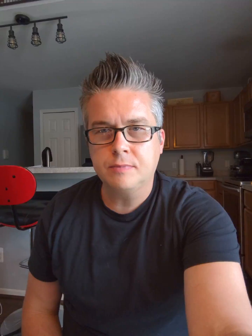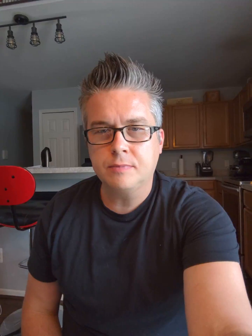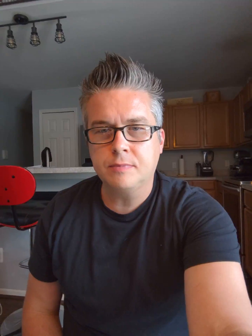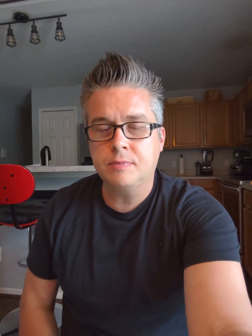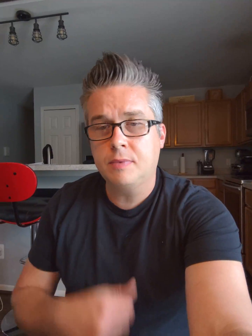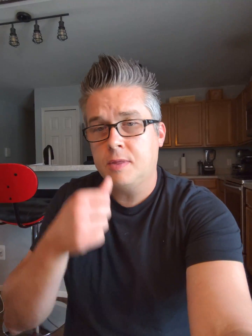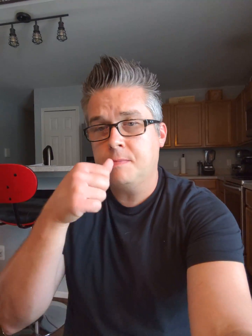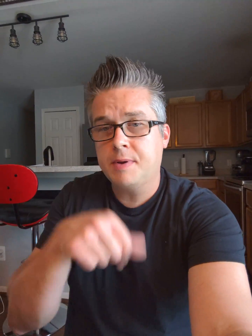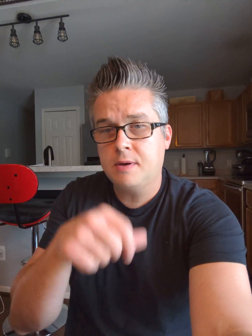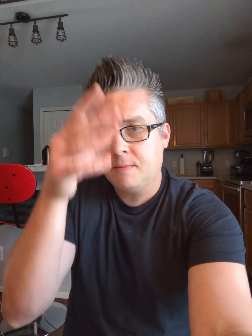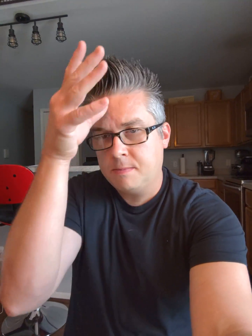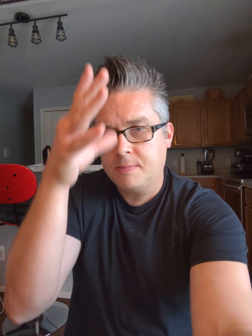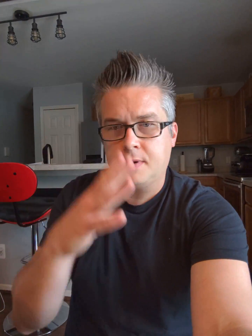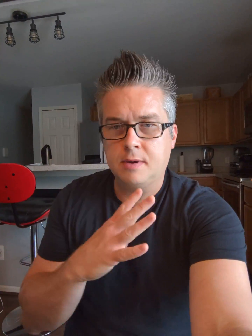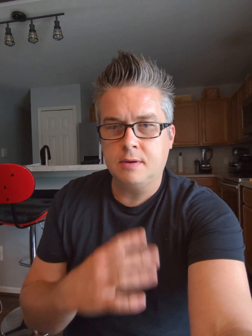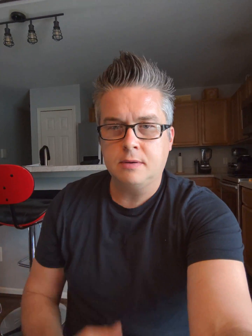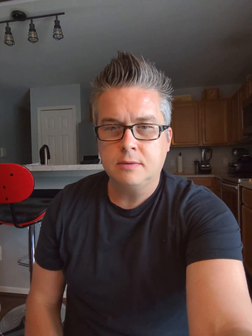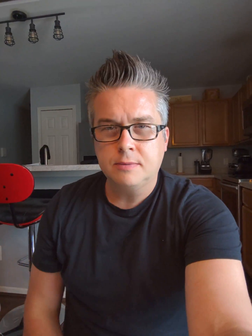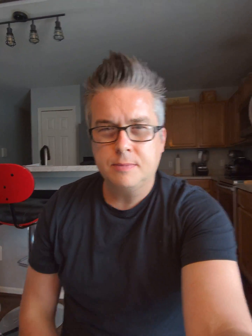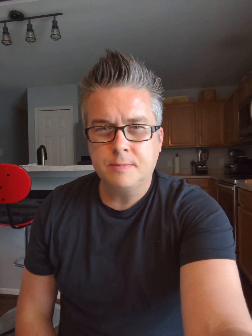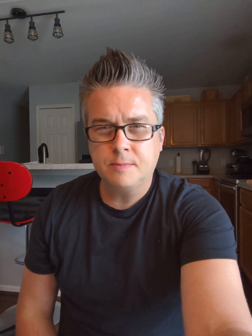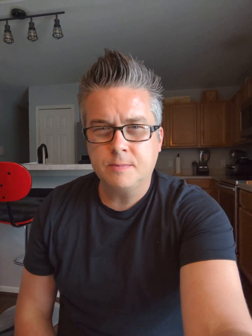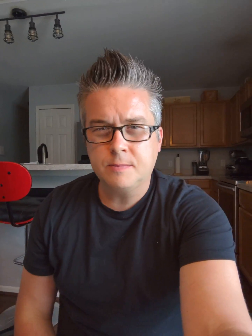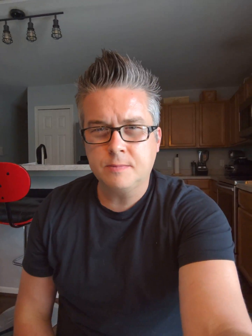mailman